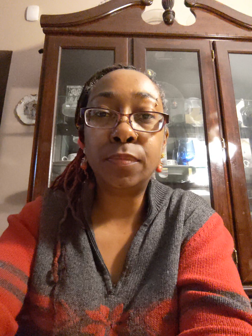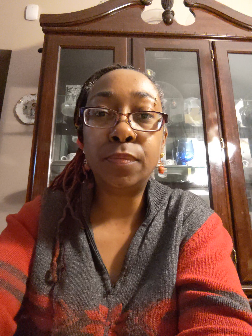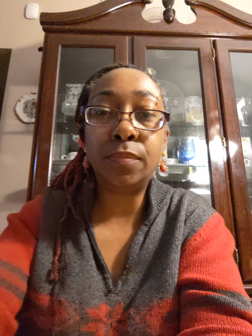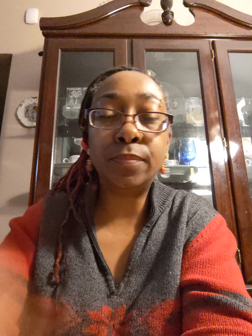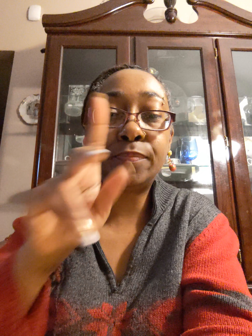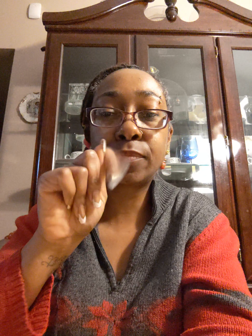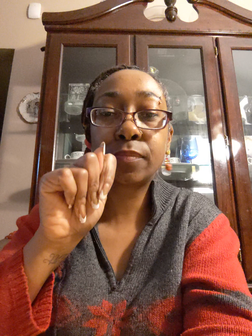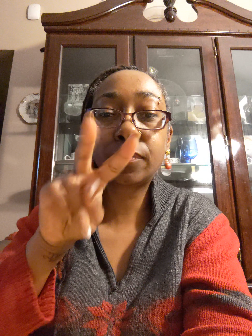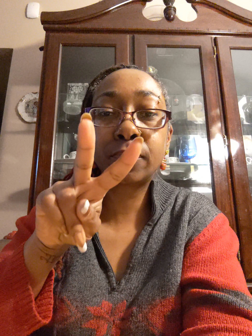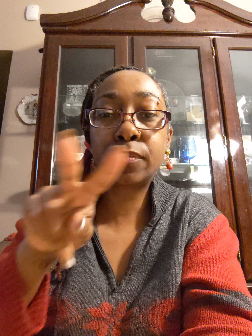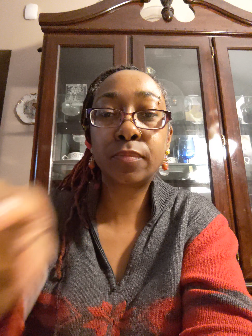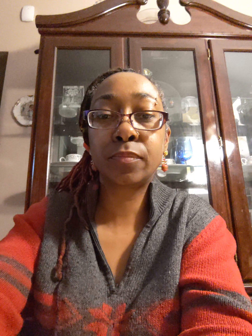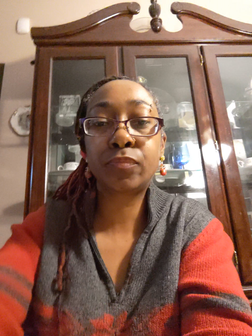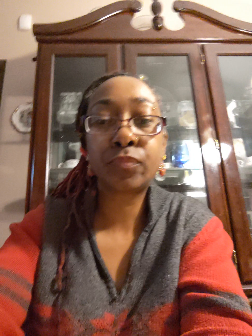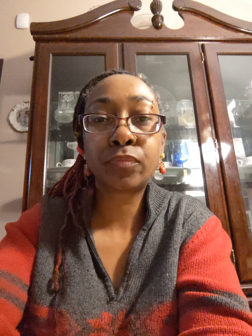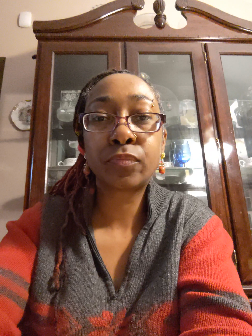TV